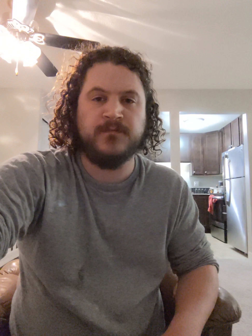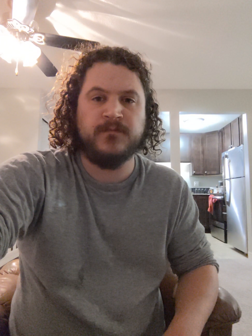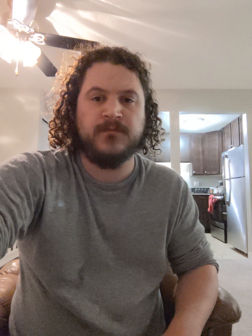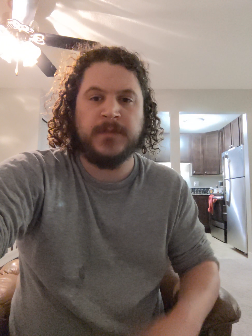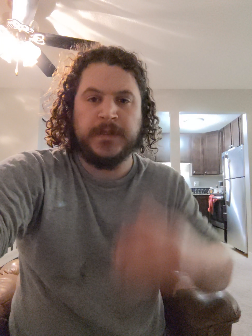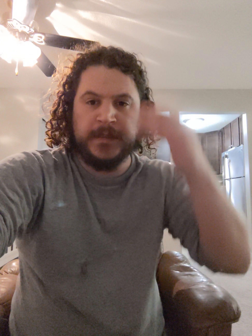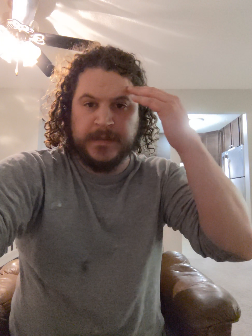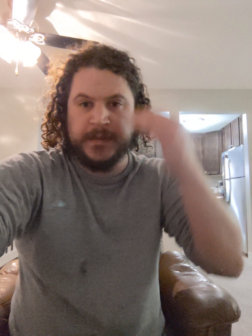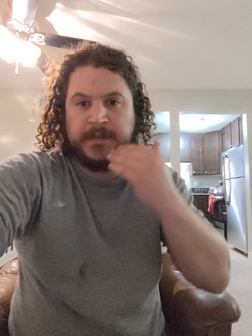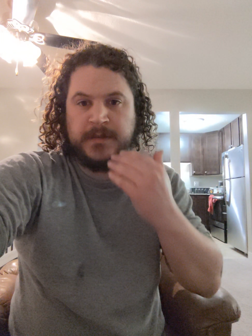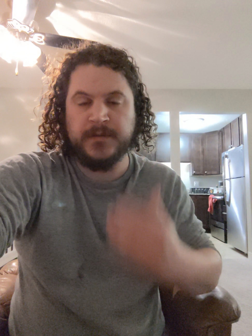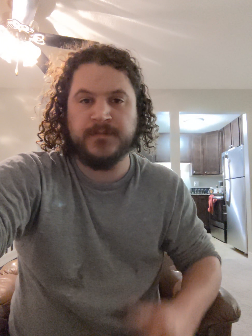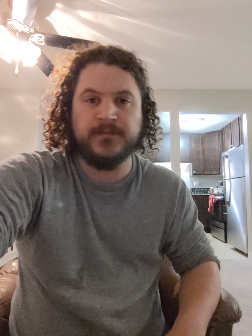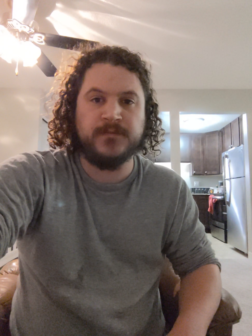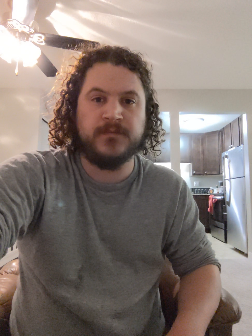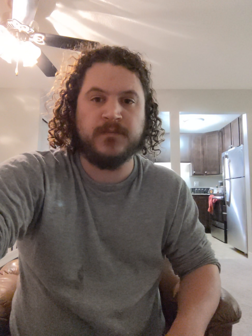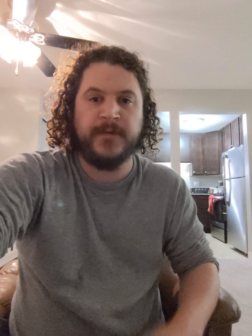head